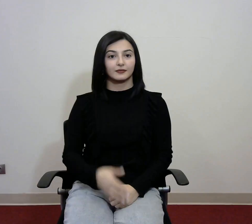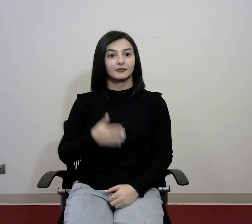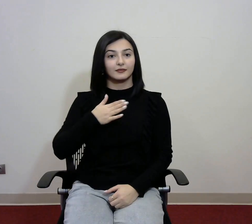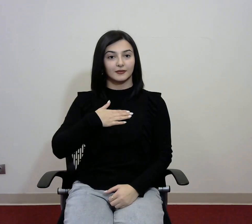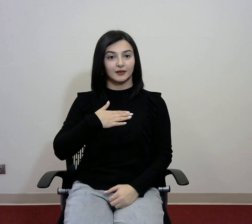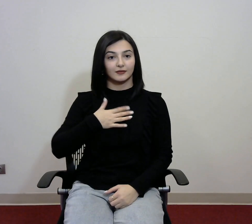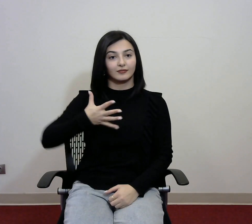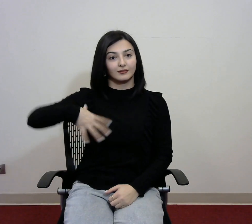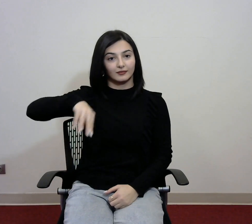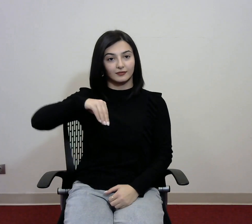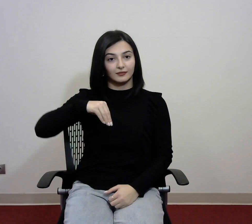biz